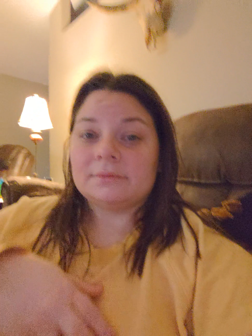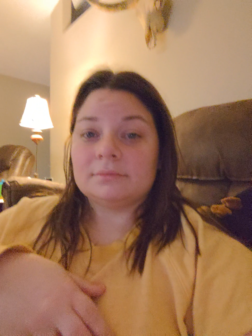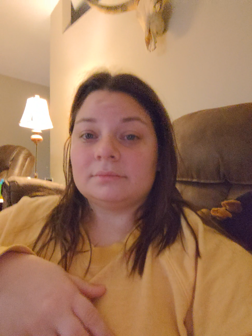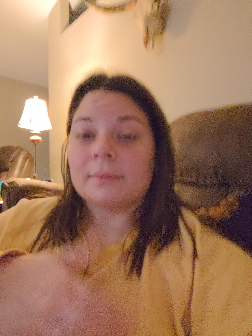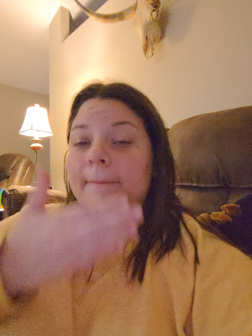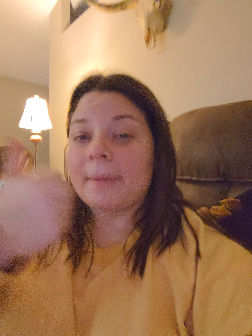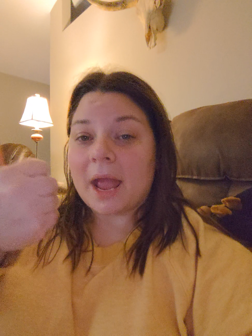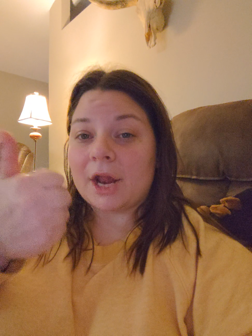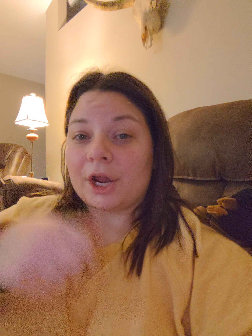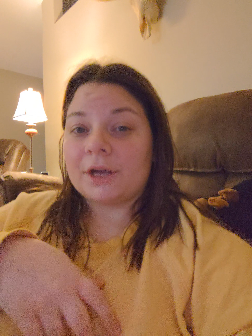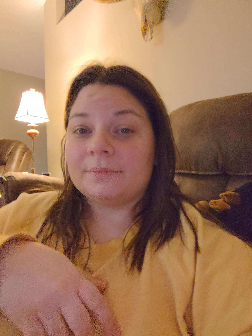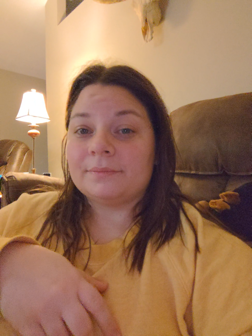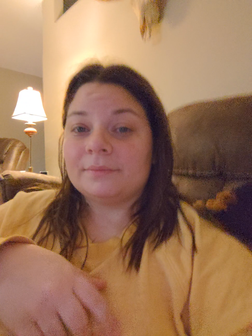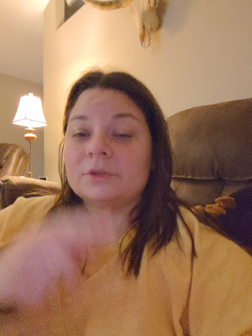better